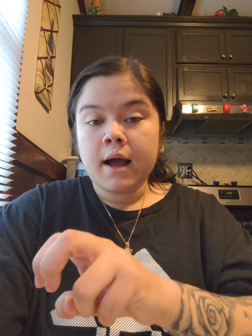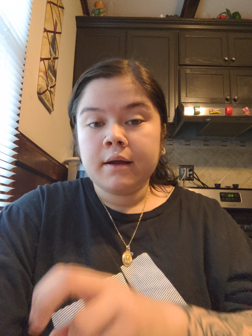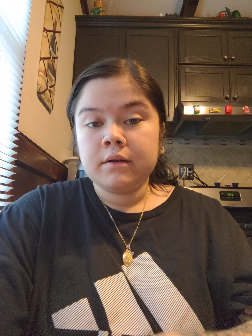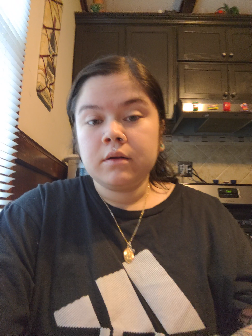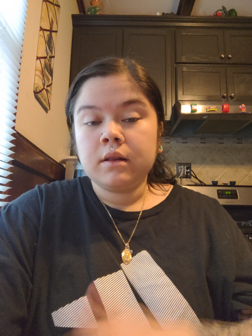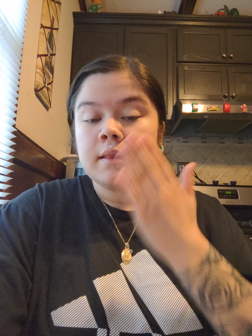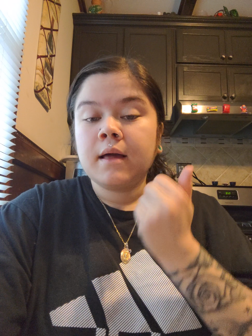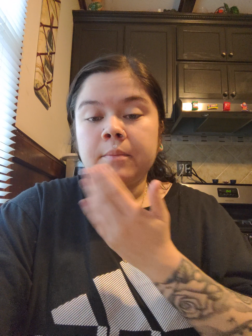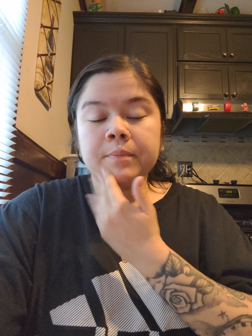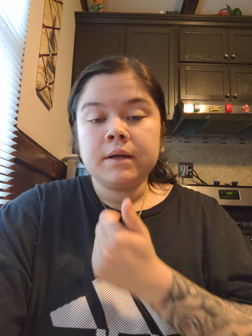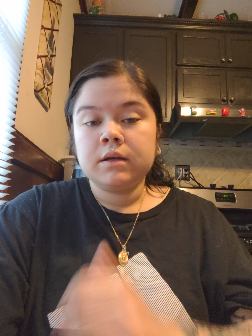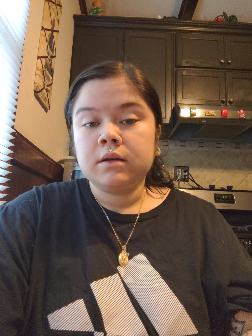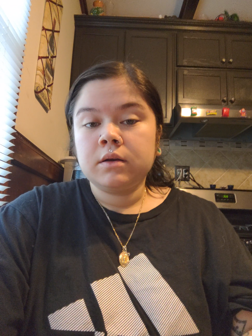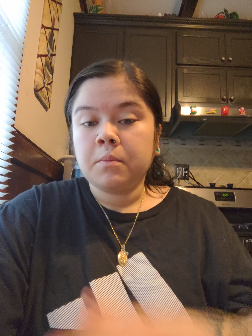napkin